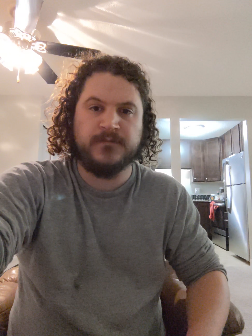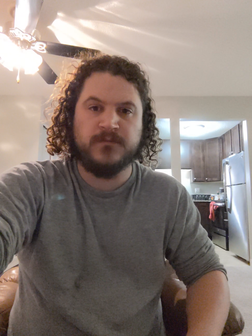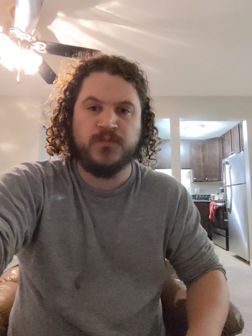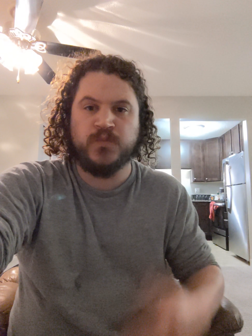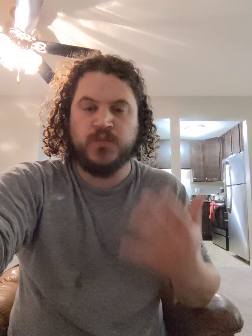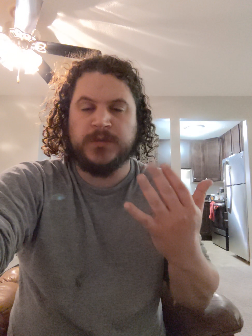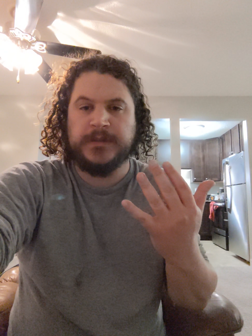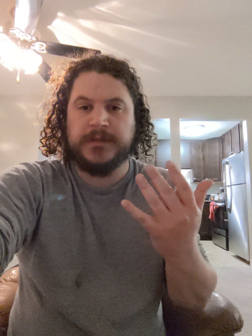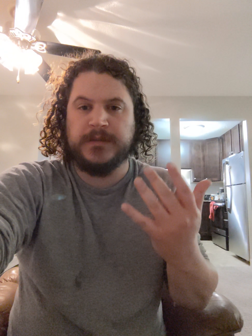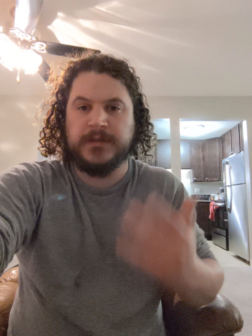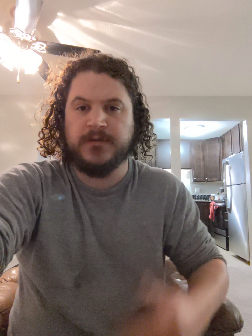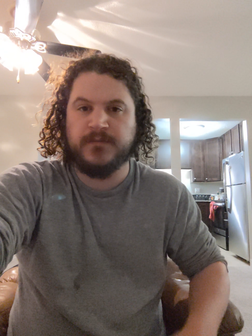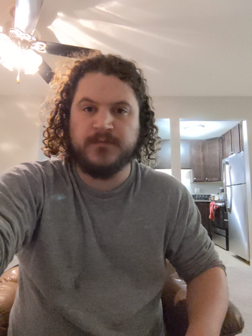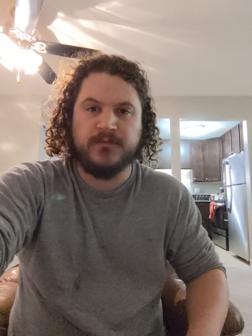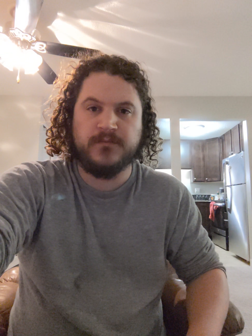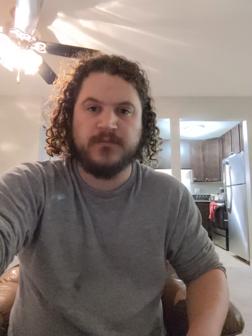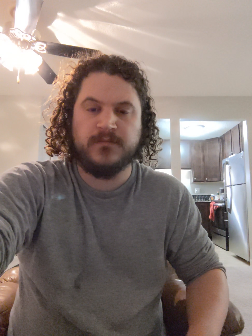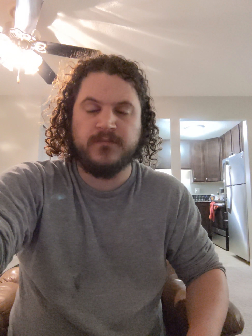wait